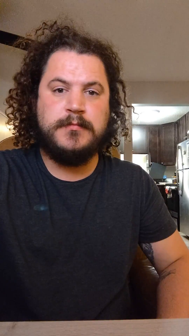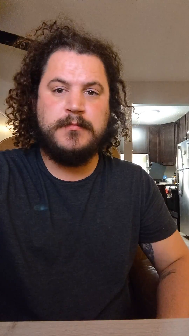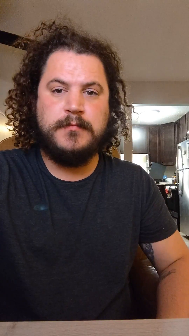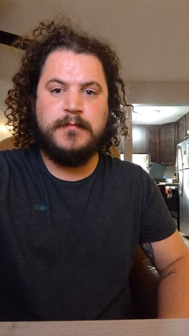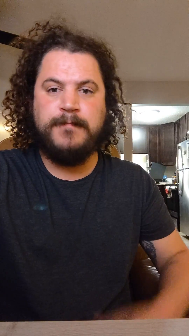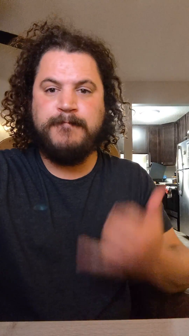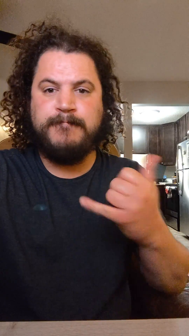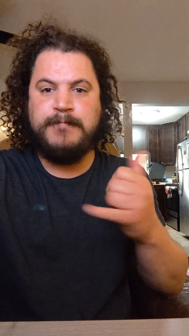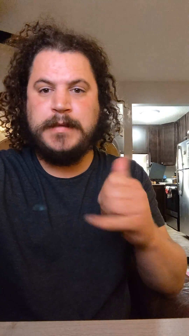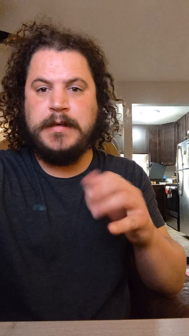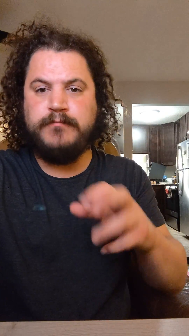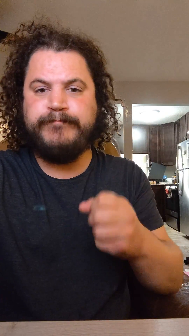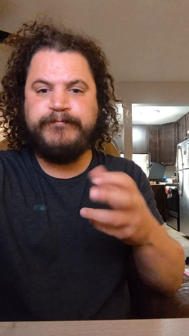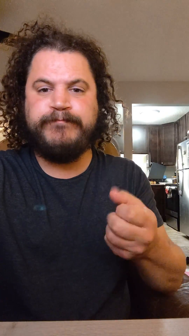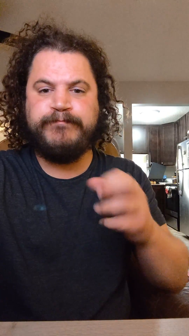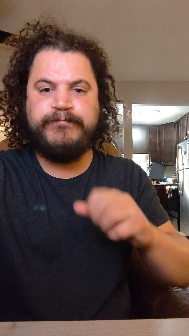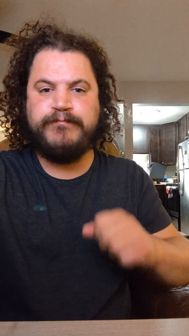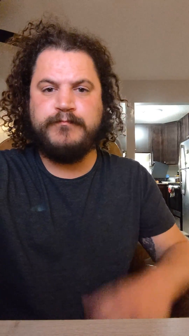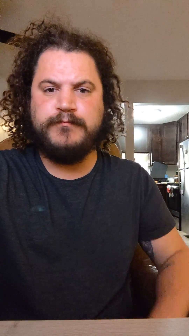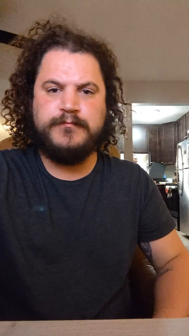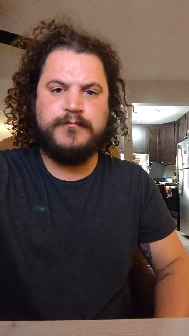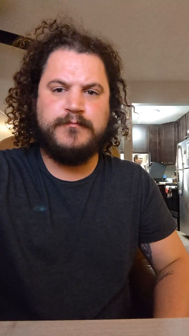play dough